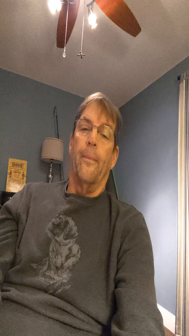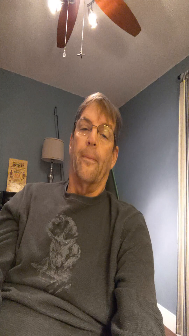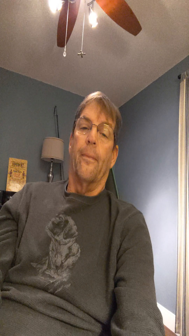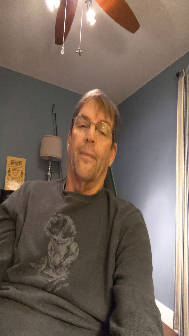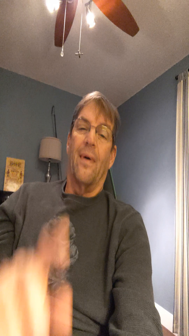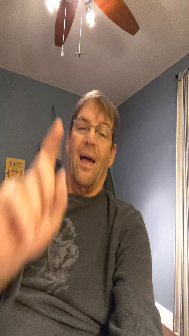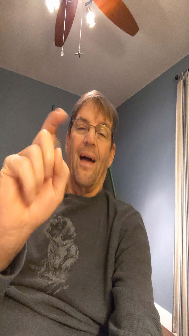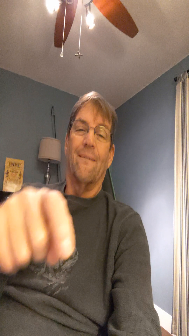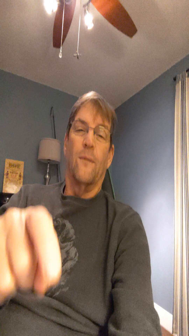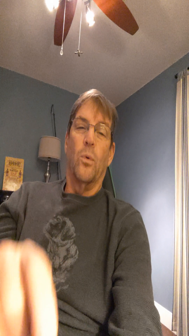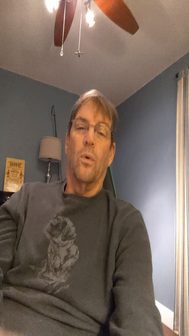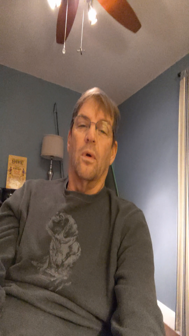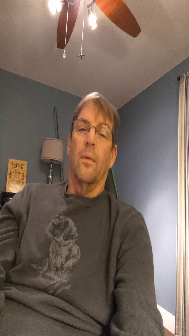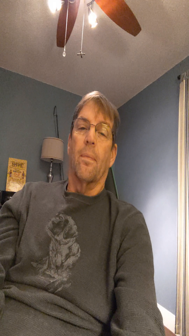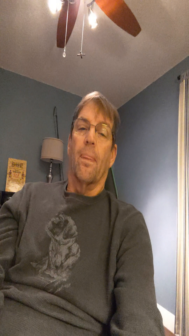have to